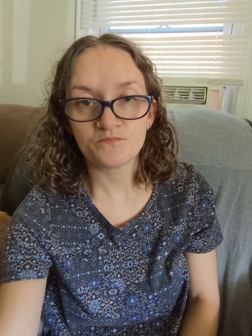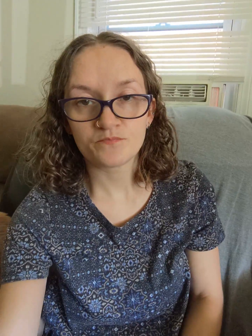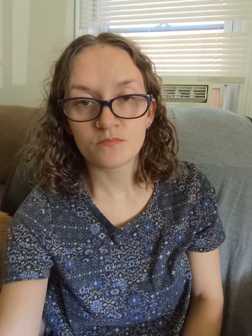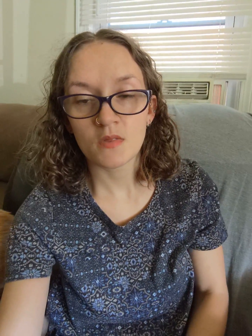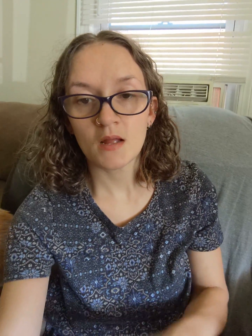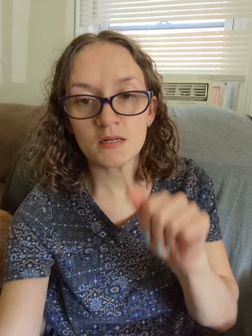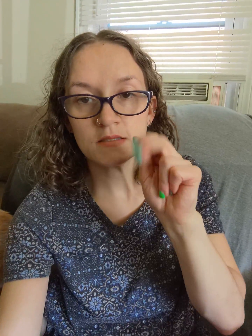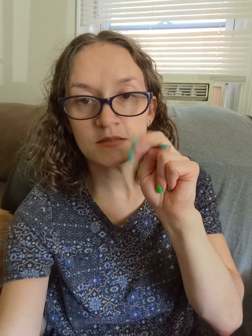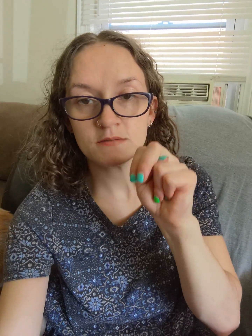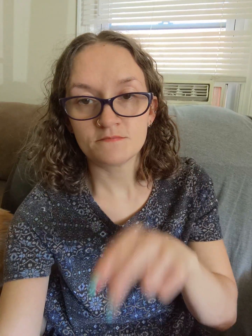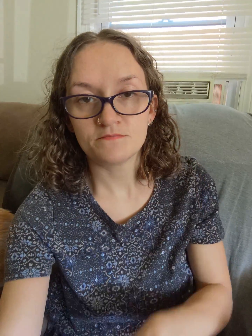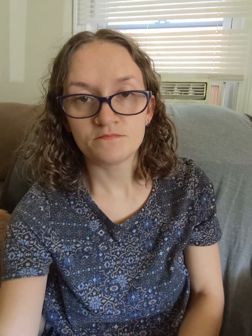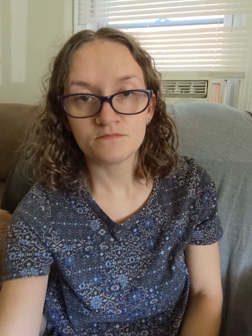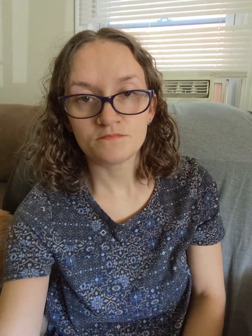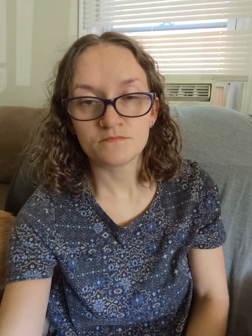an